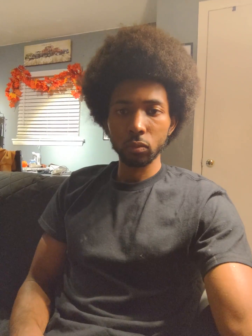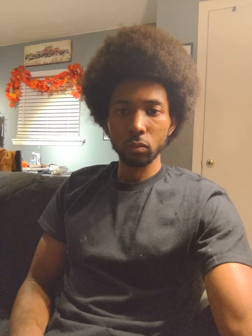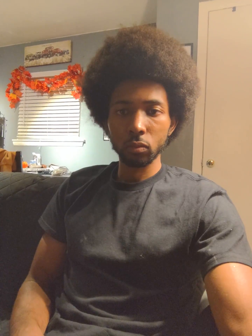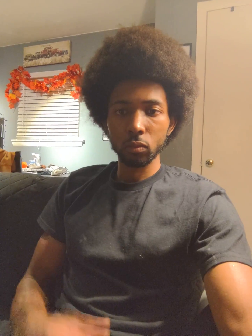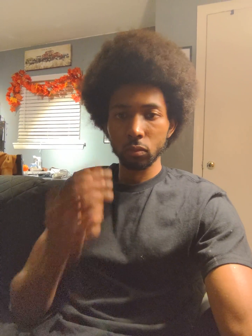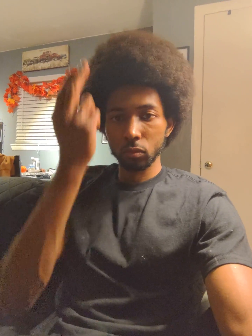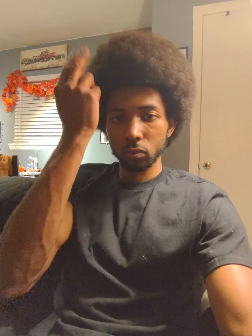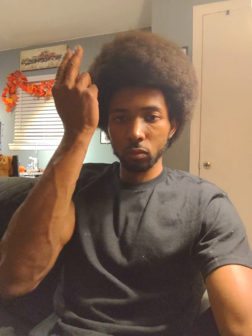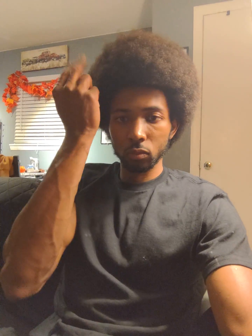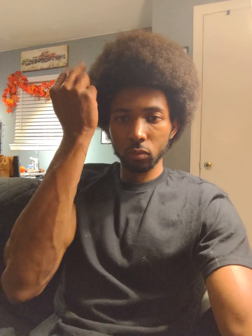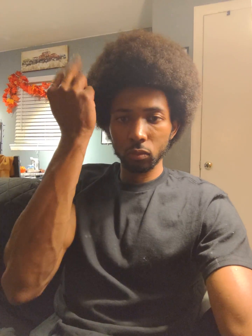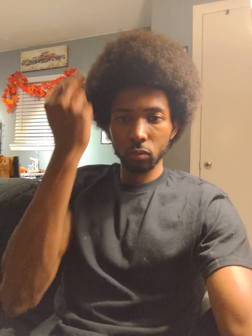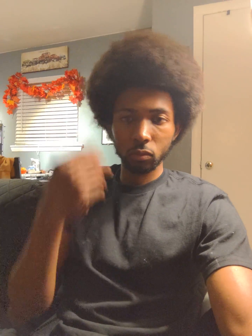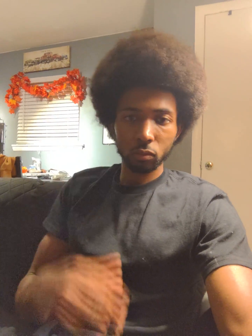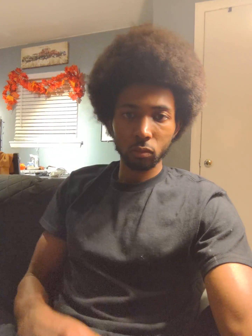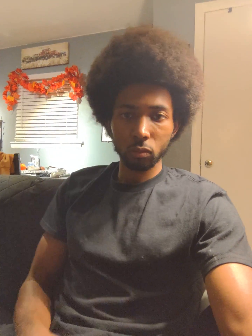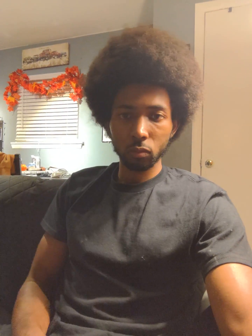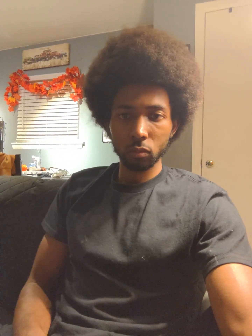rabbit